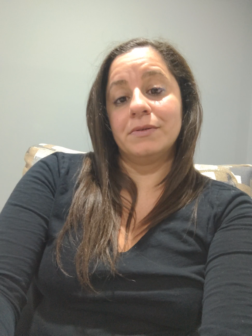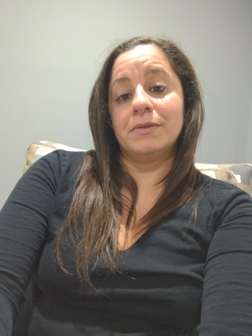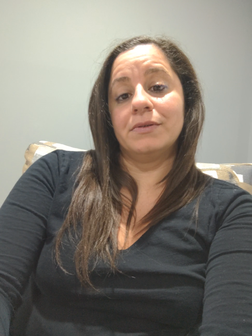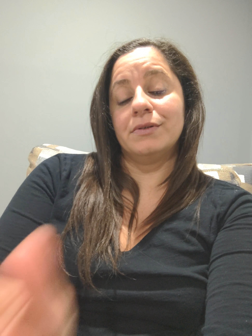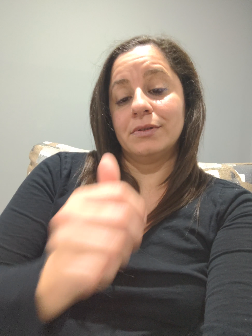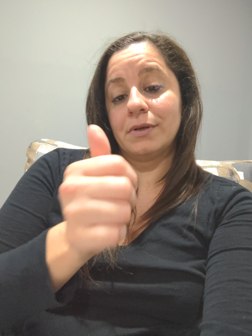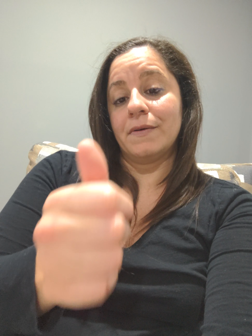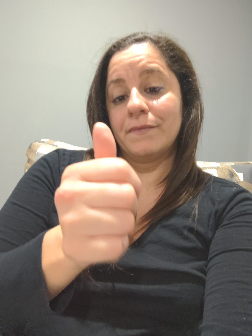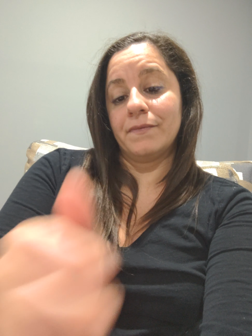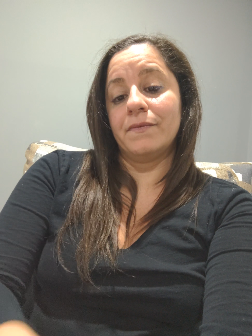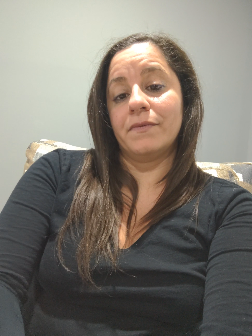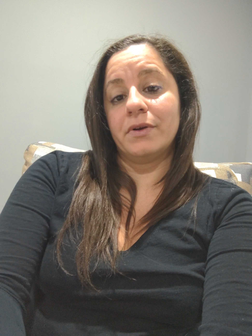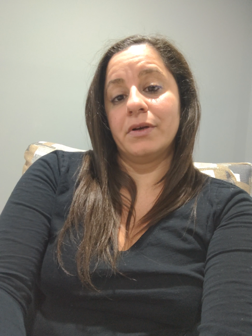yourself